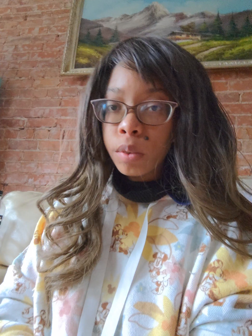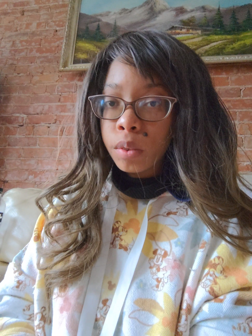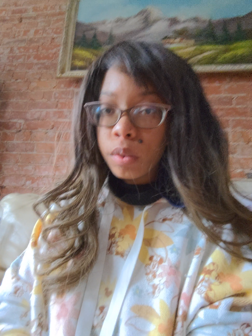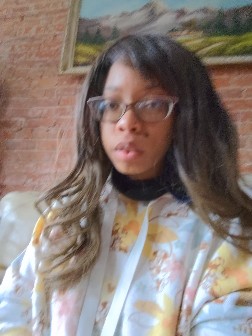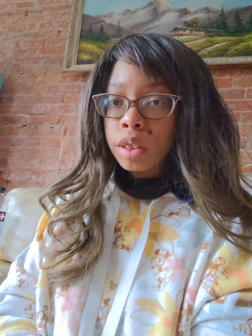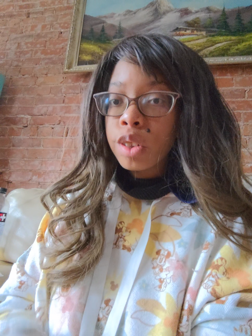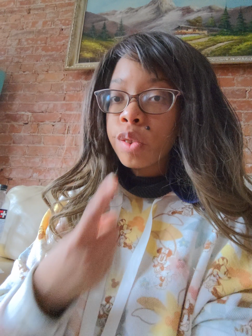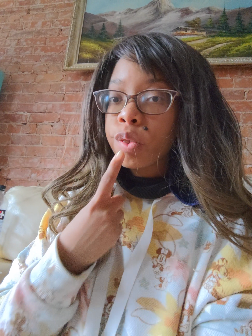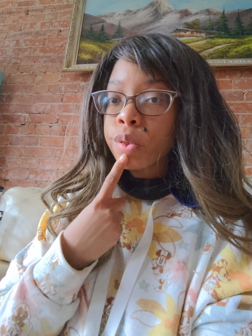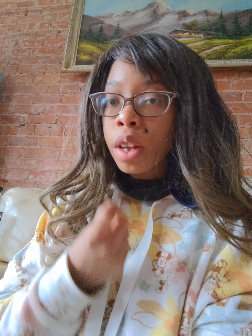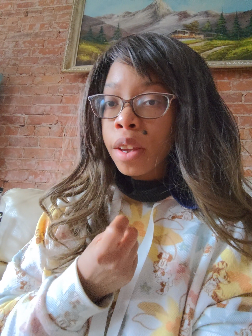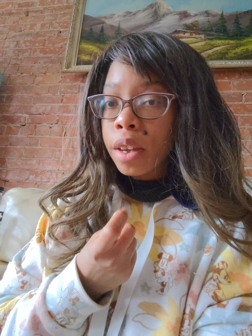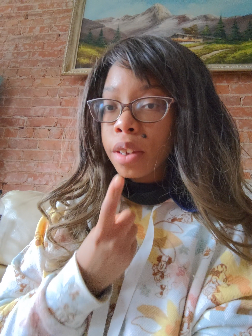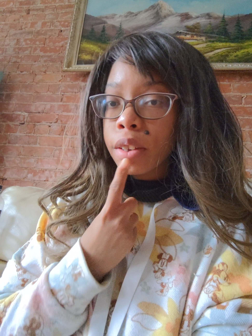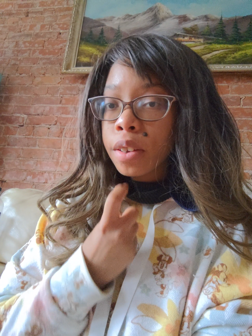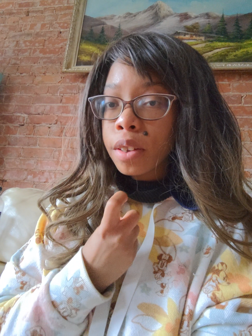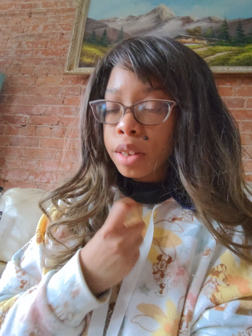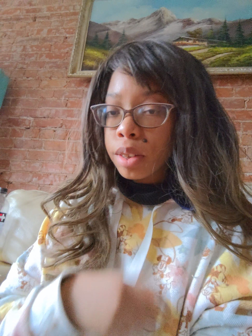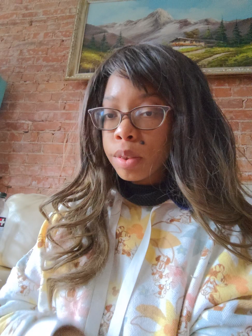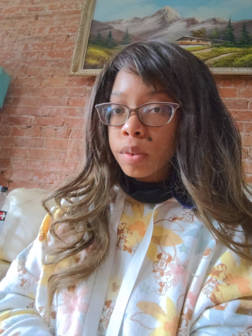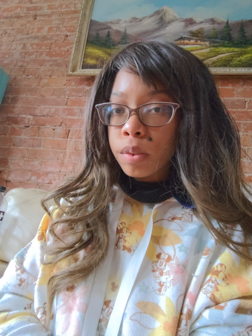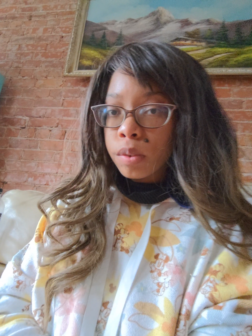red